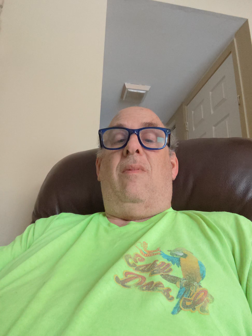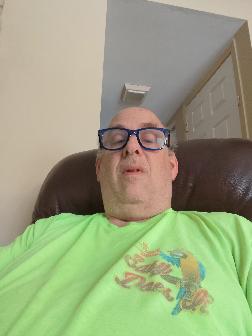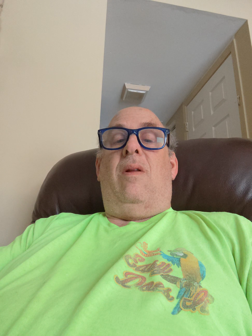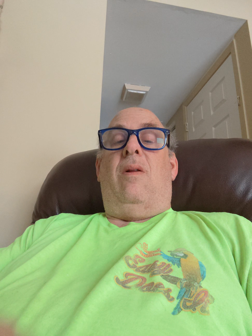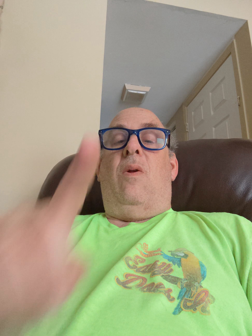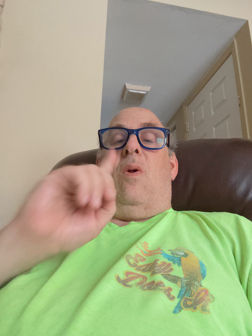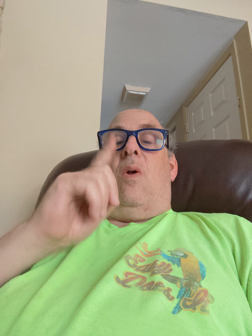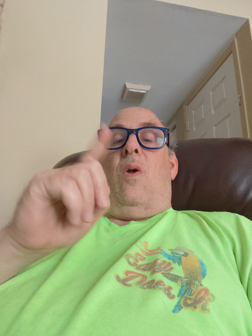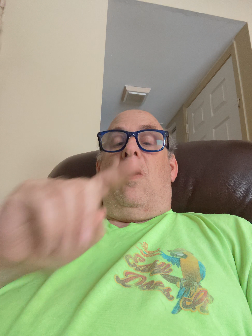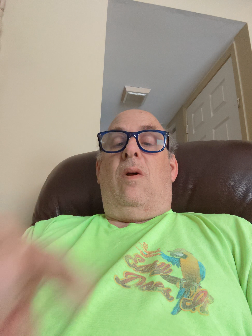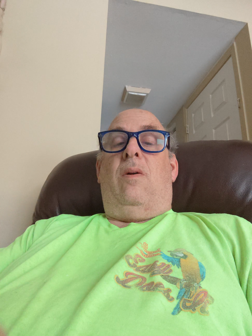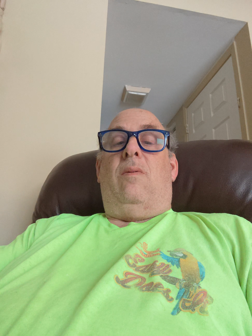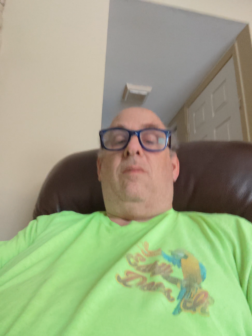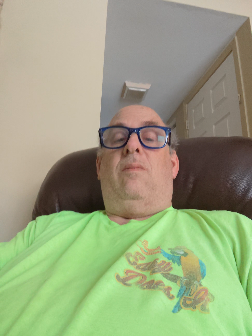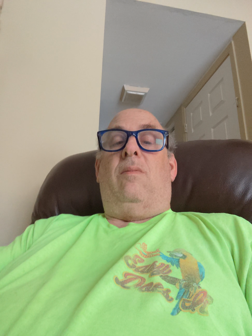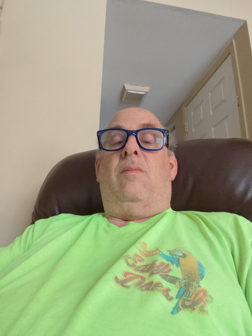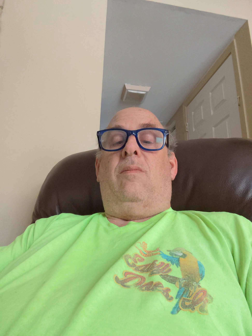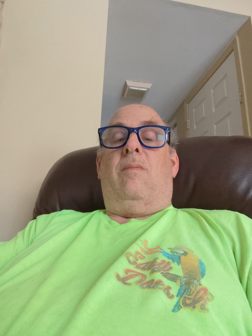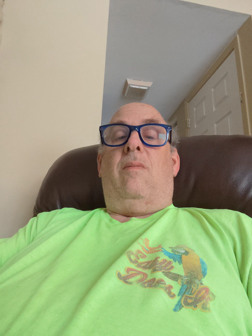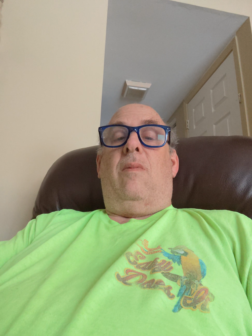talk